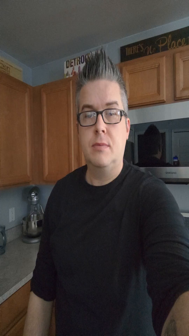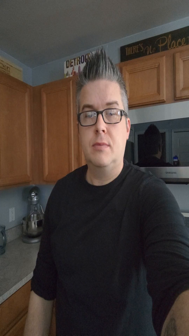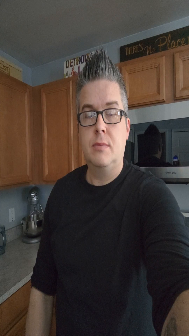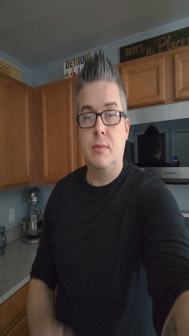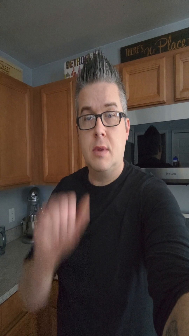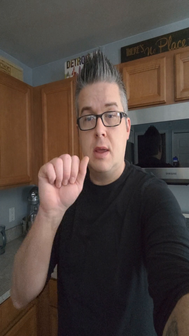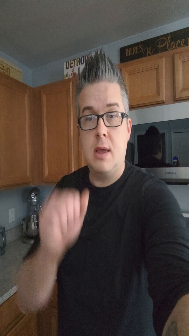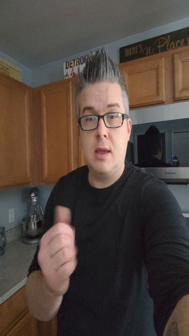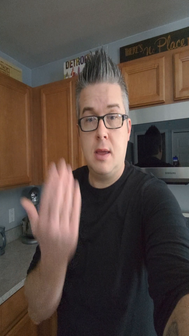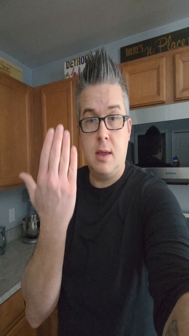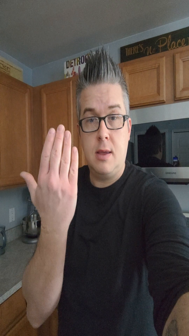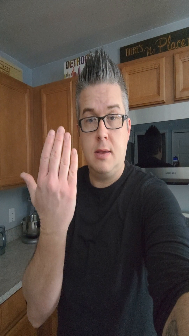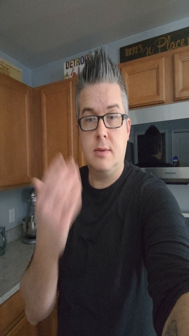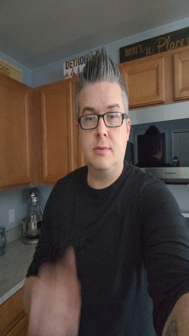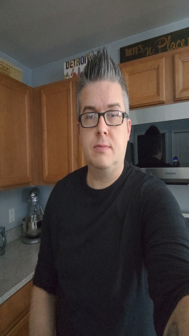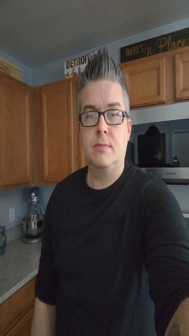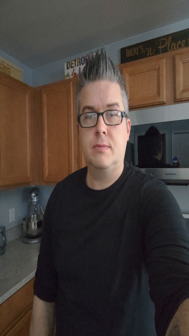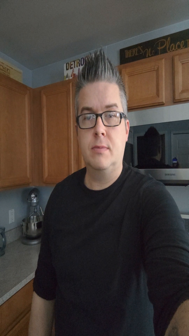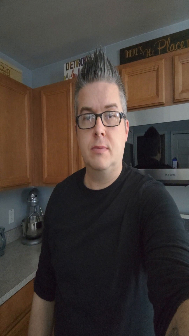mitten